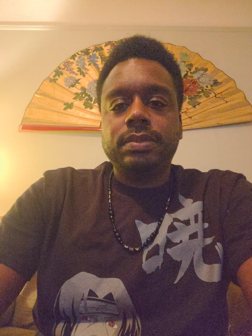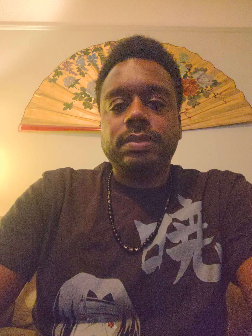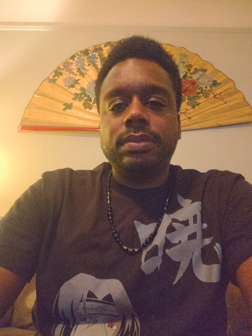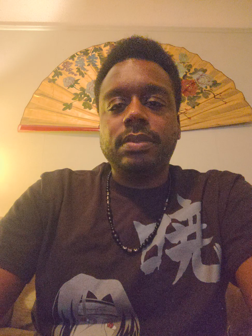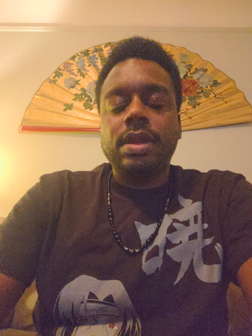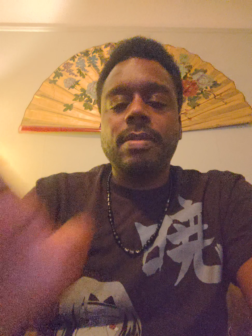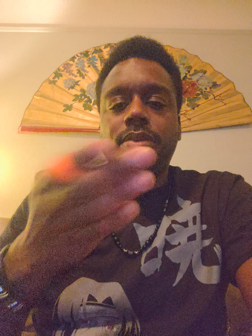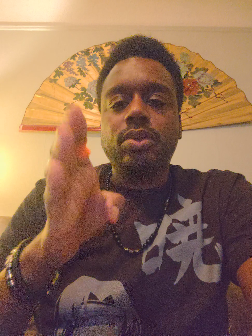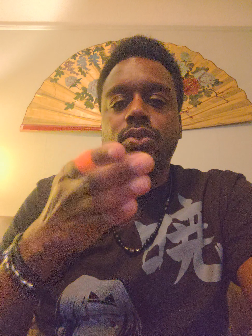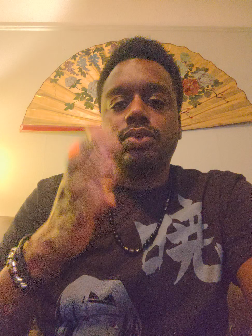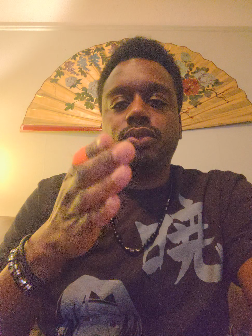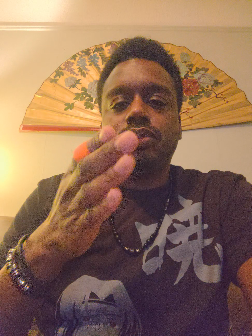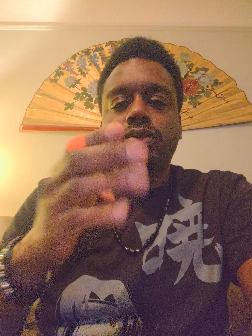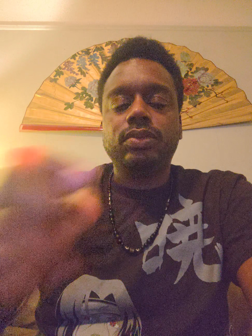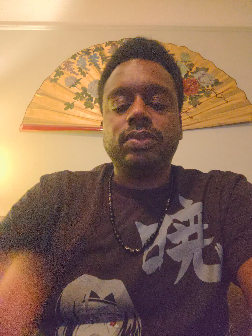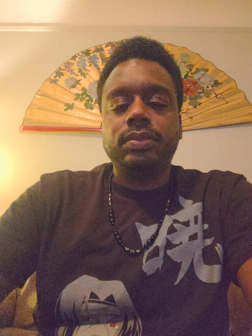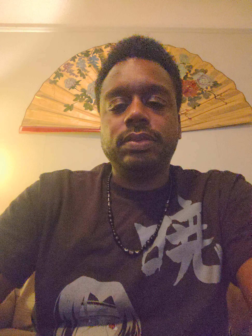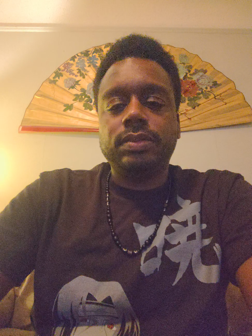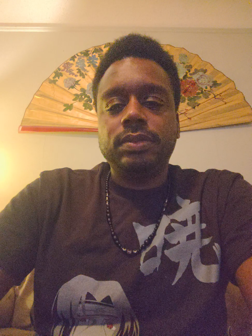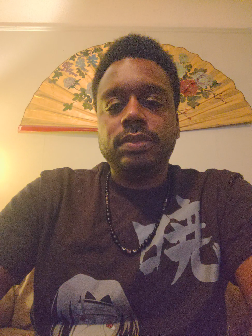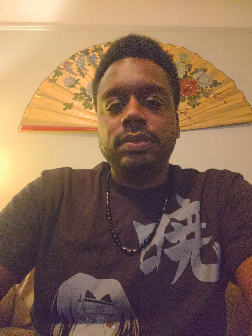blue